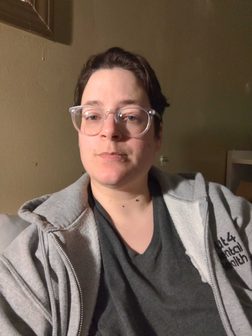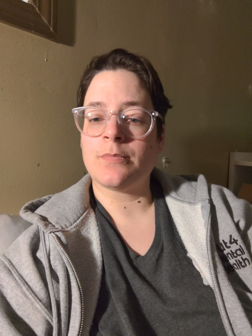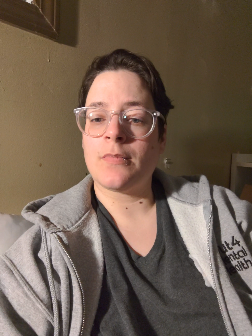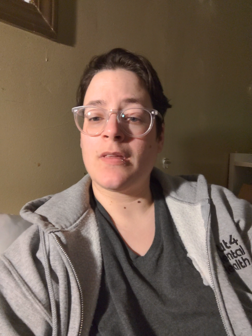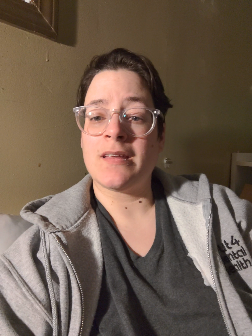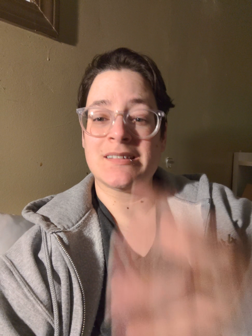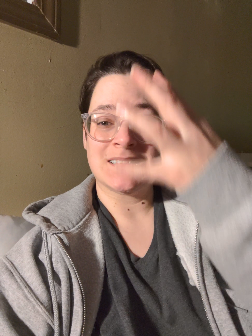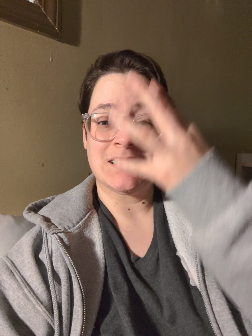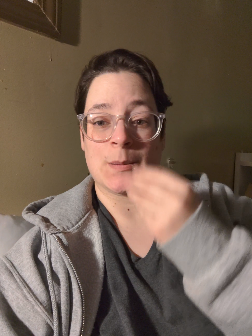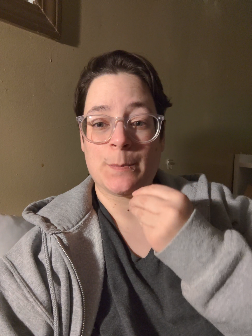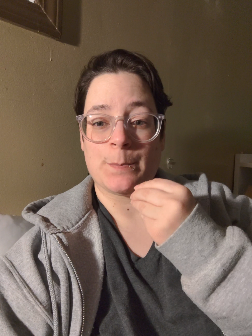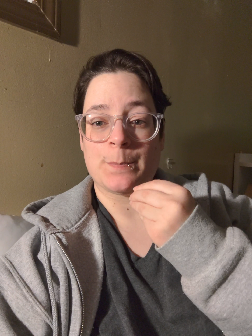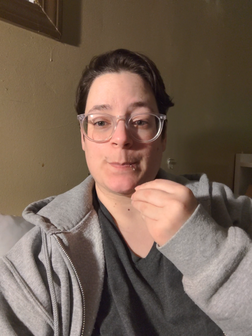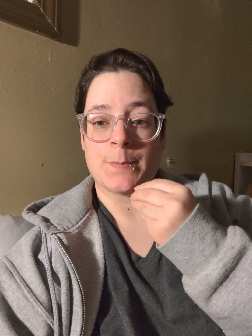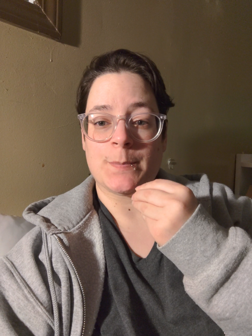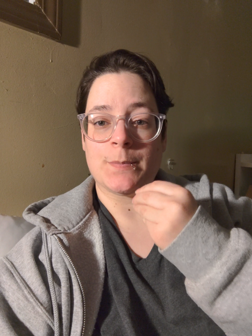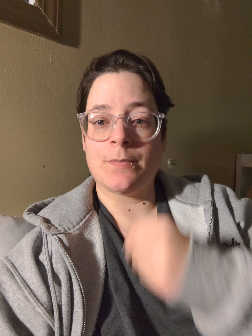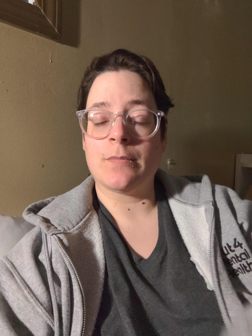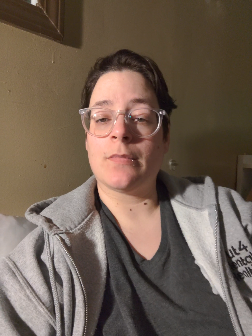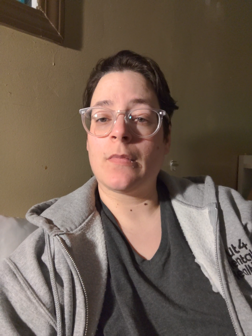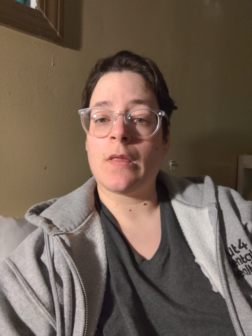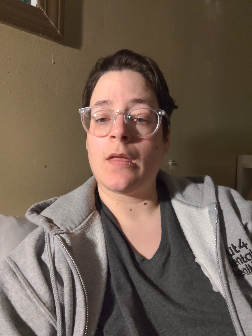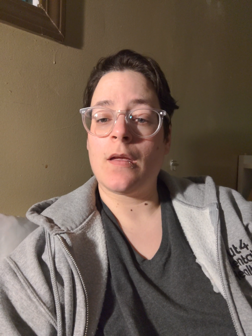sleep